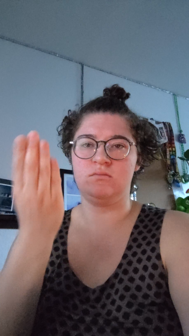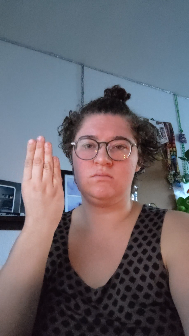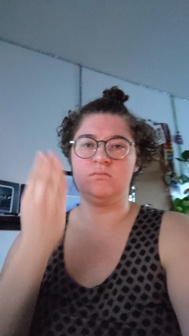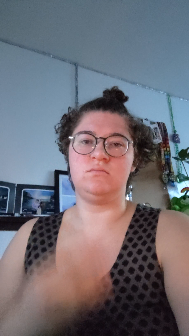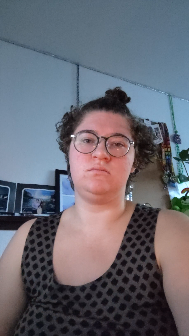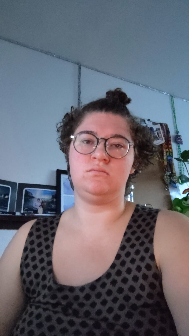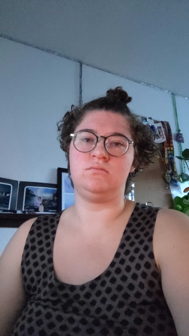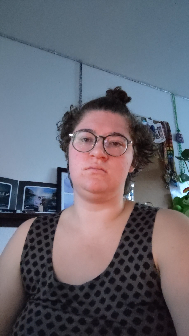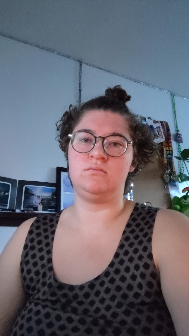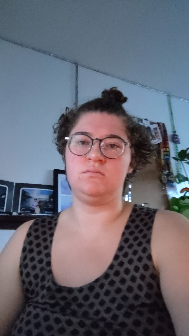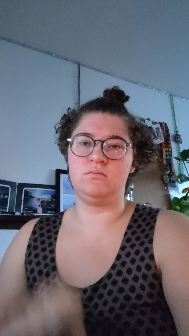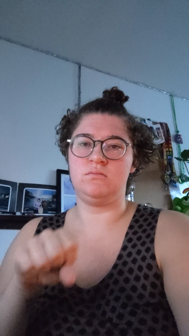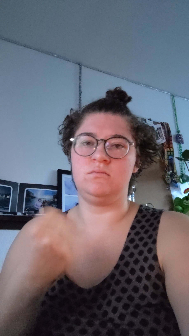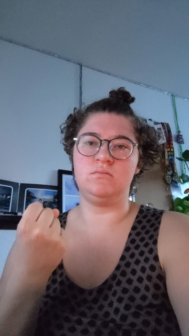break